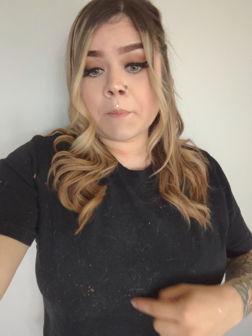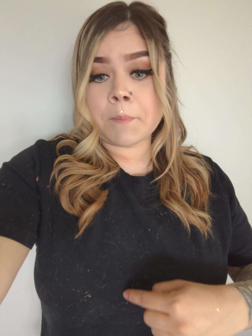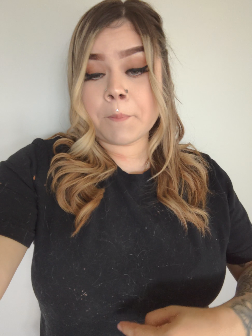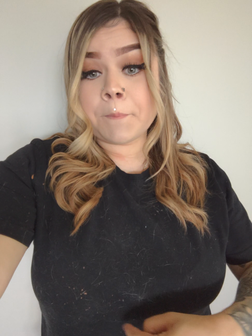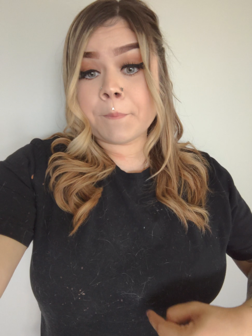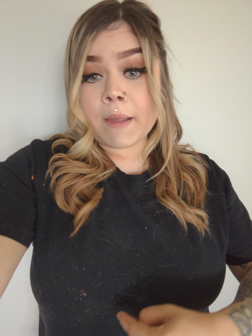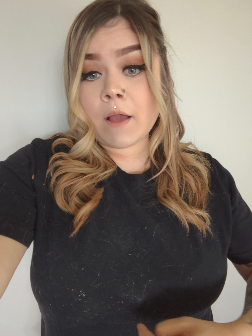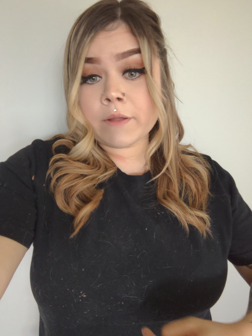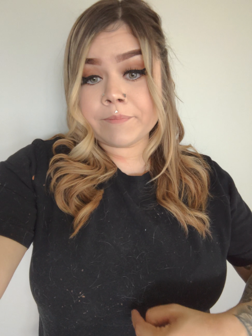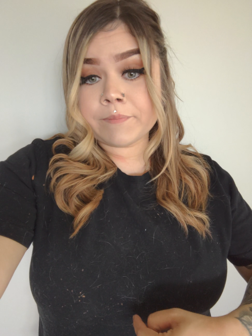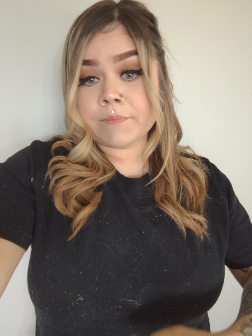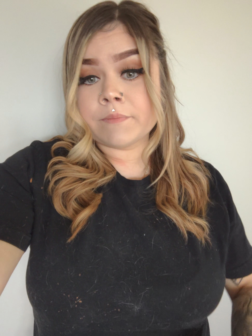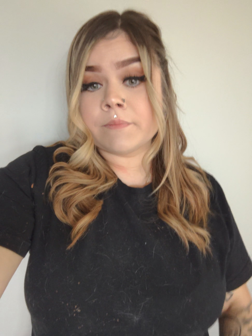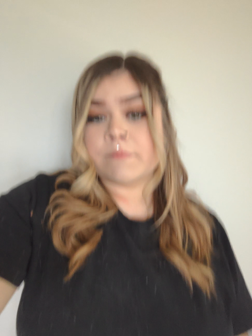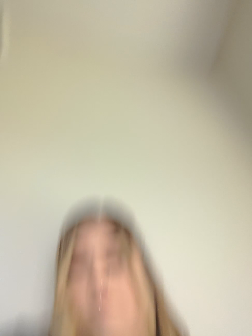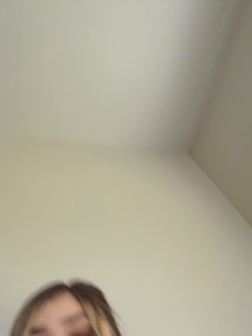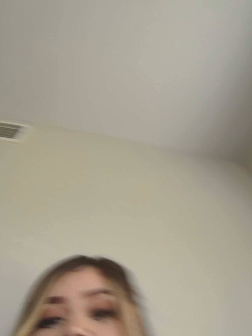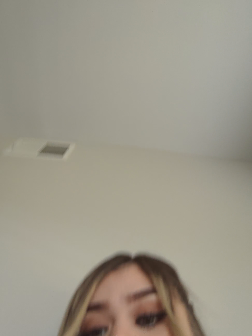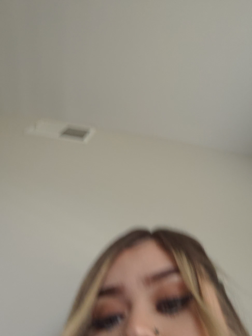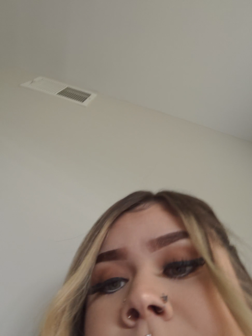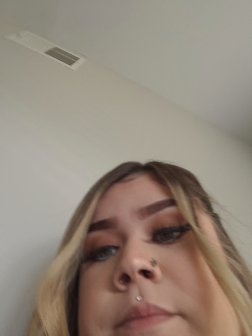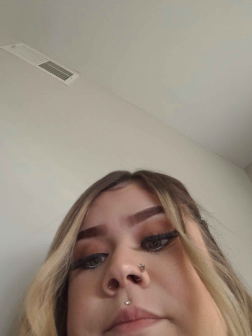belly button